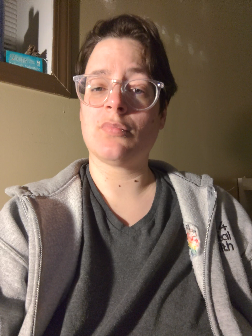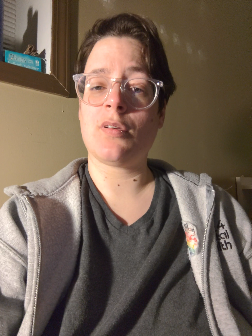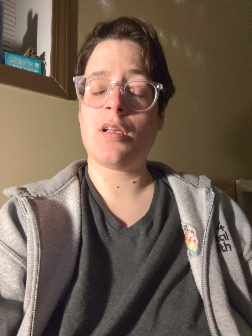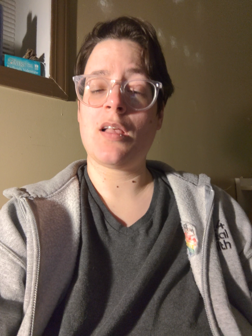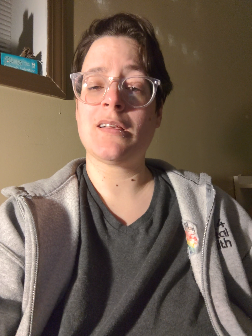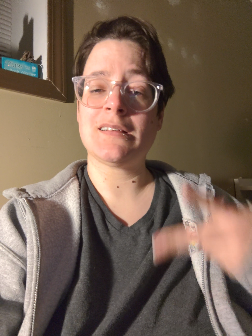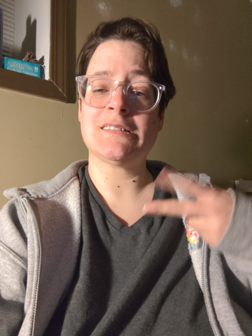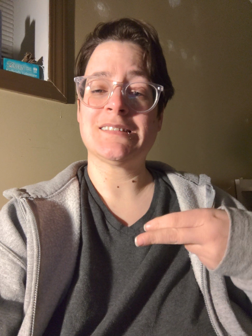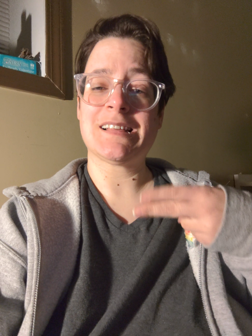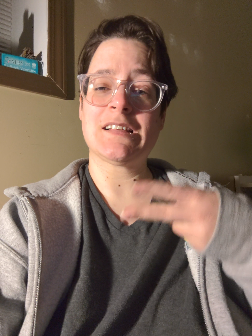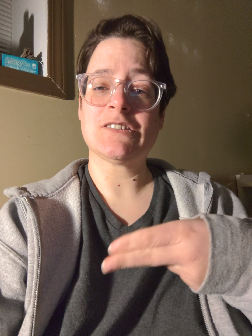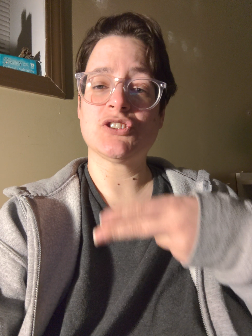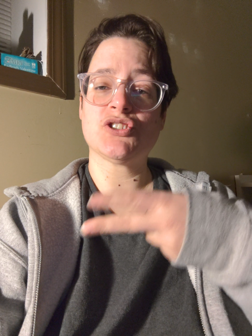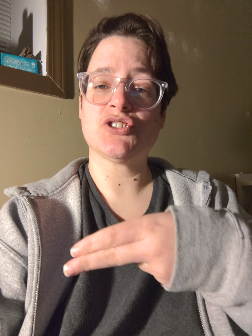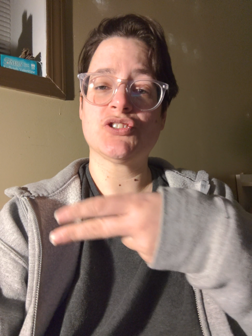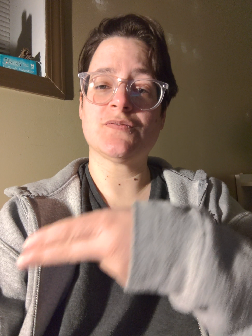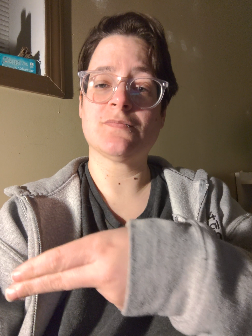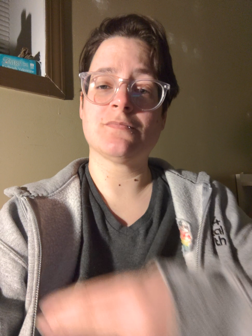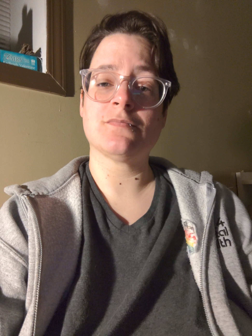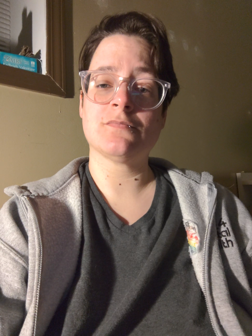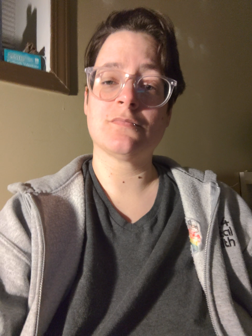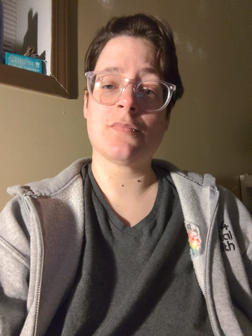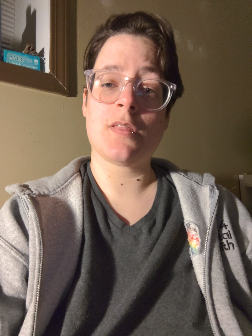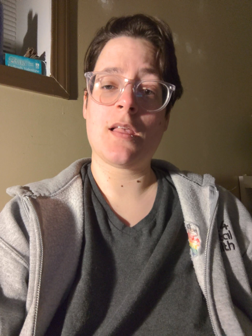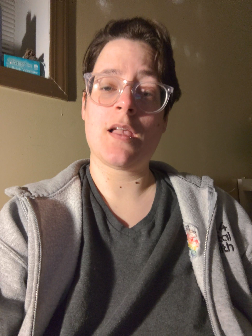scissors